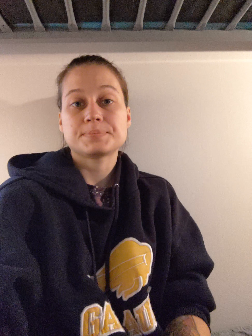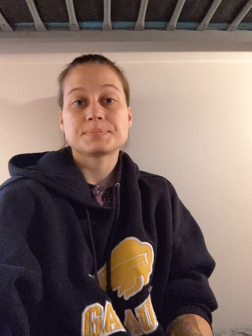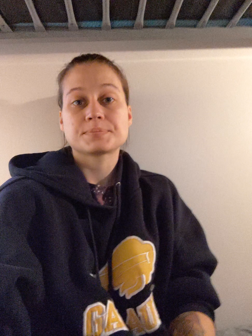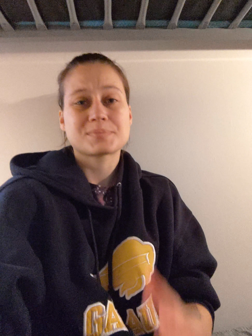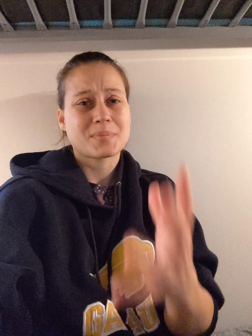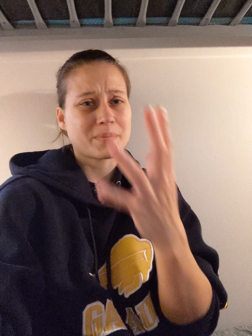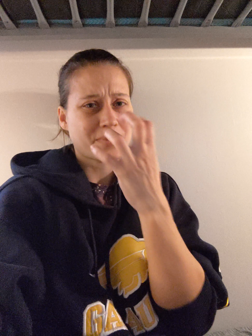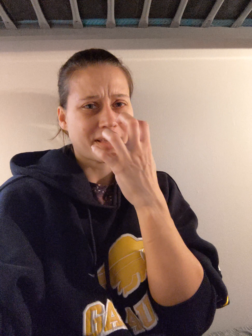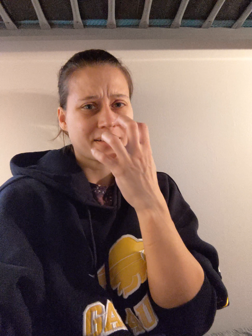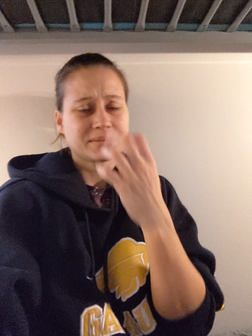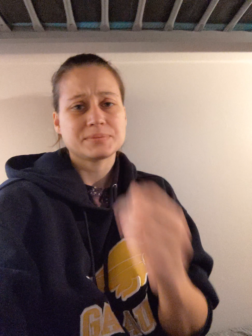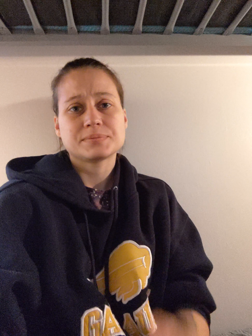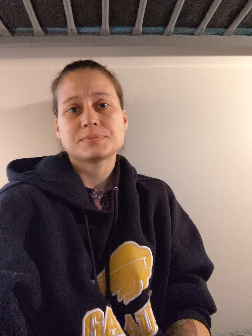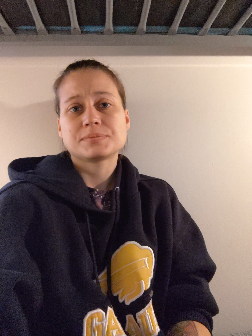mad